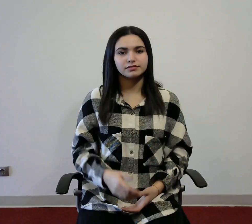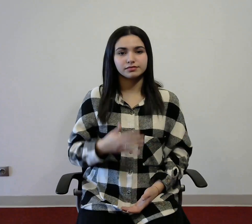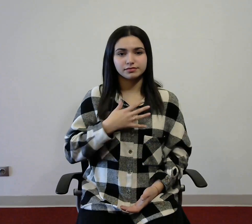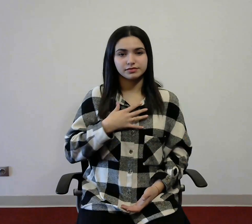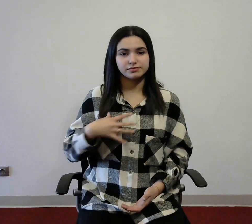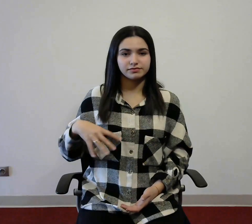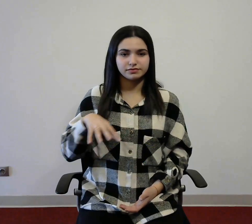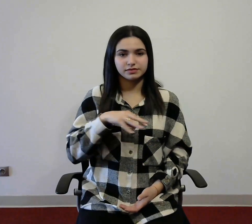biz